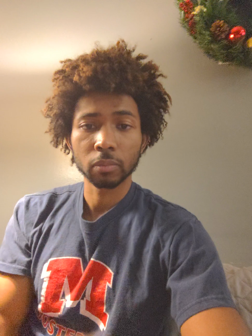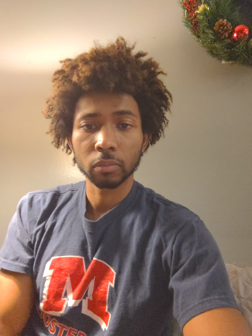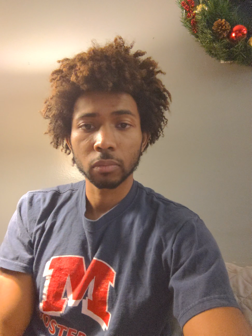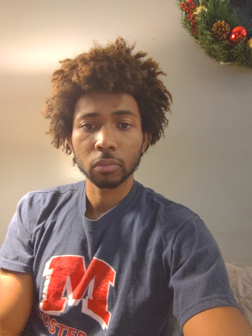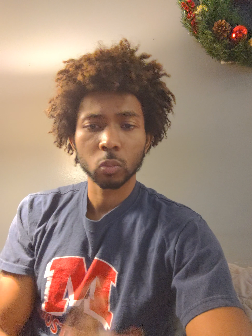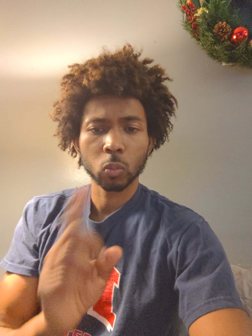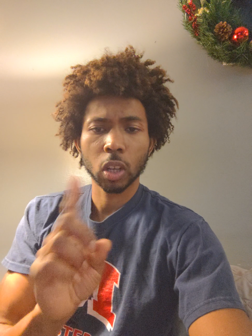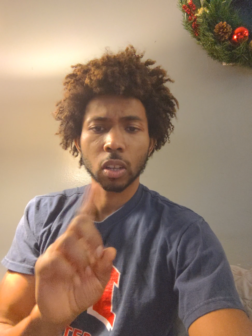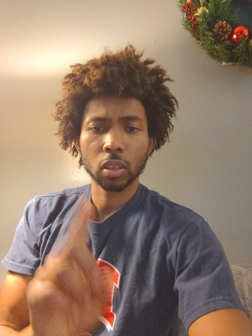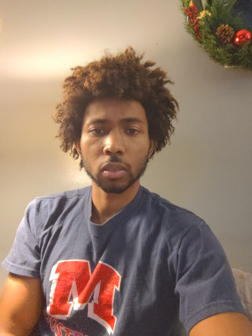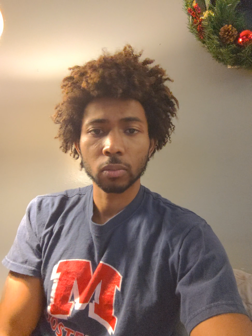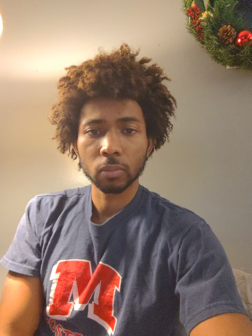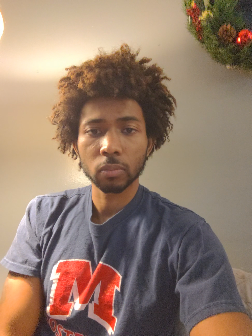where